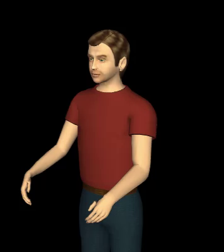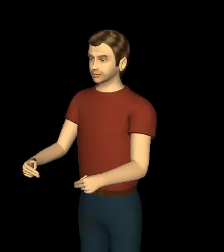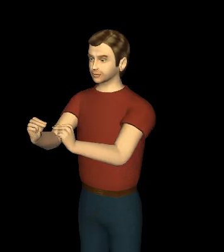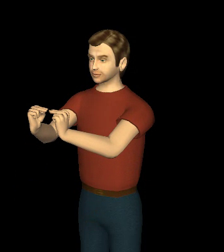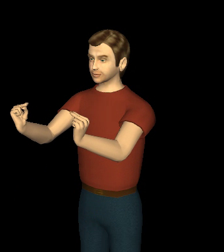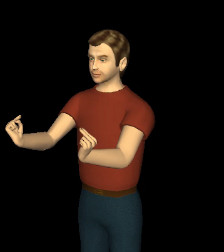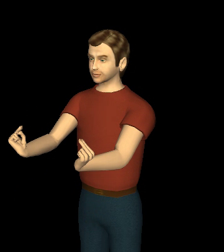جسر